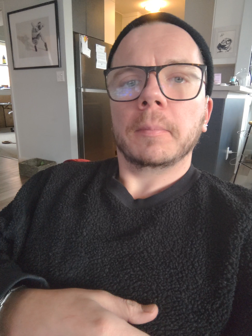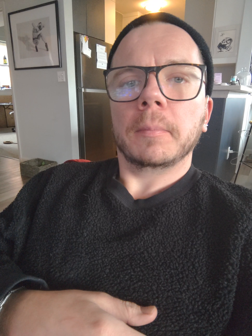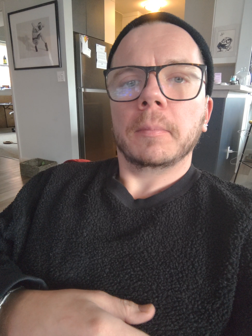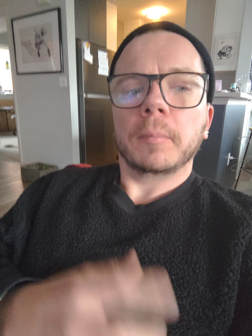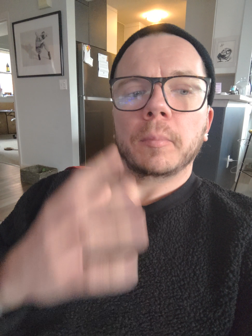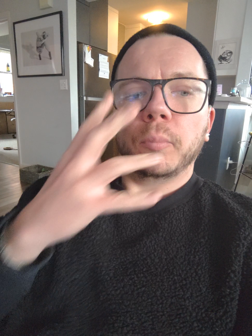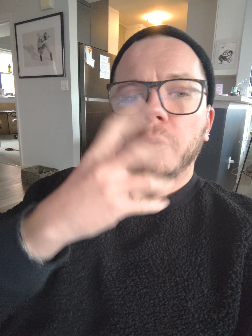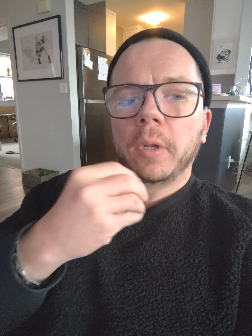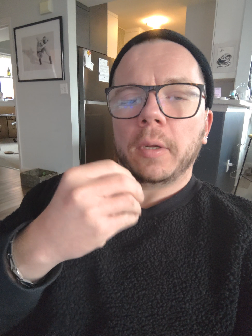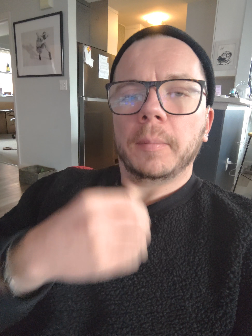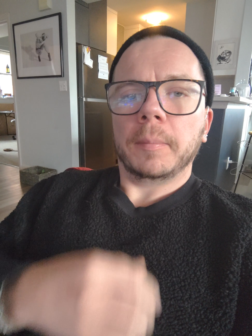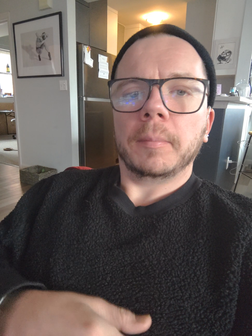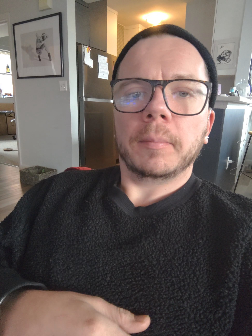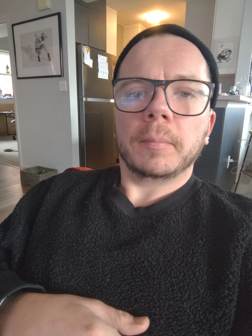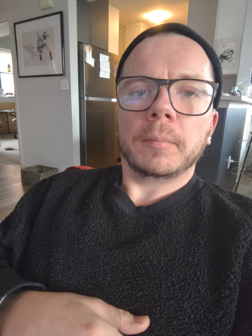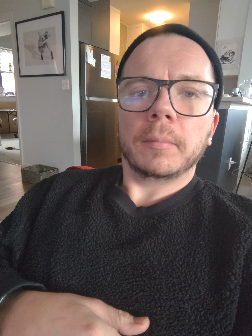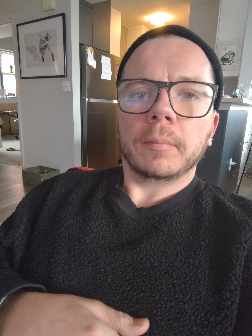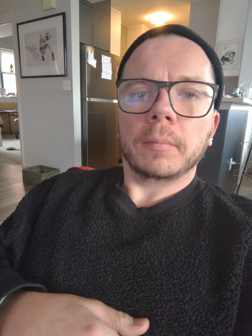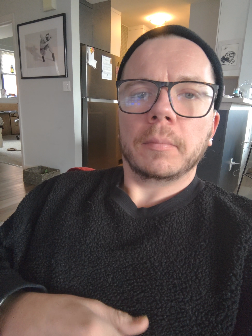pretty